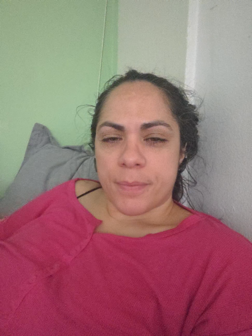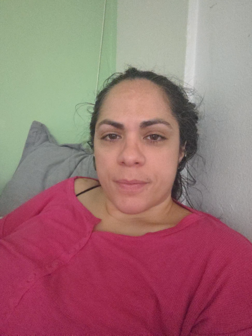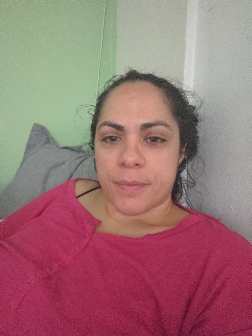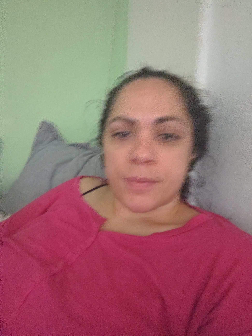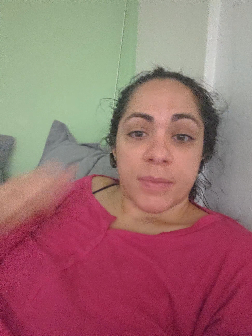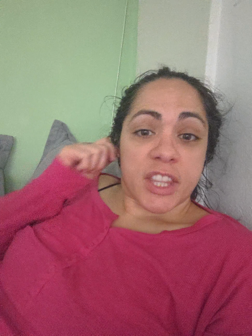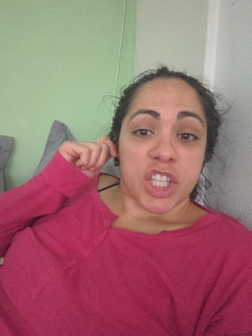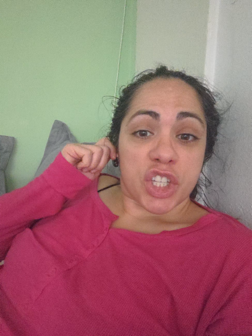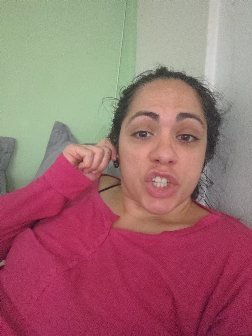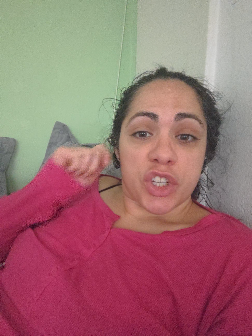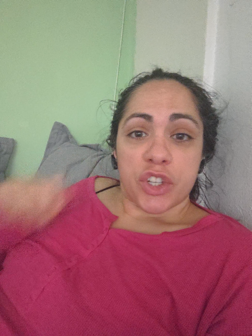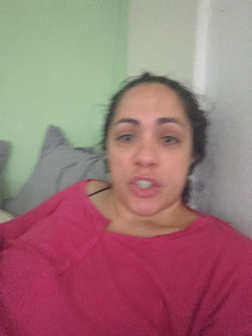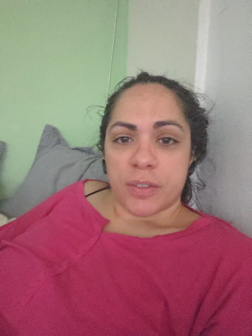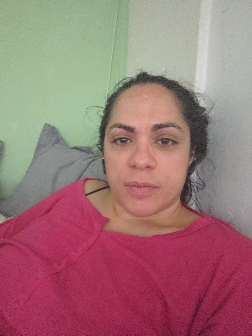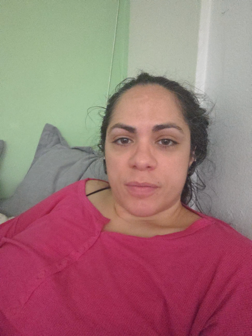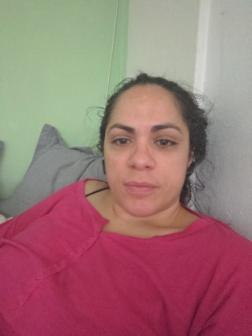ear